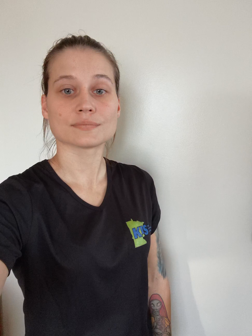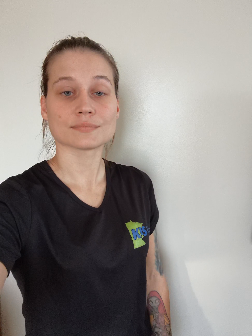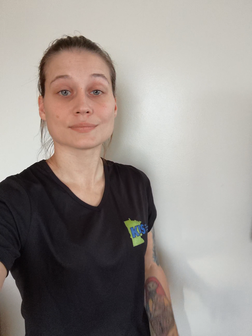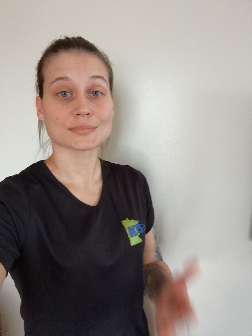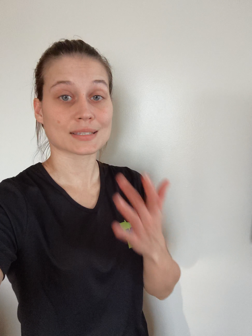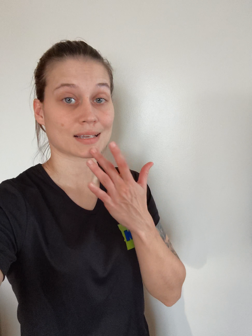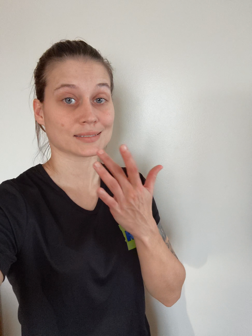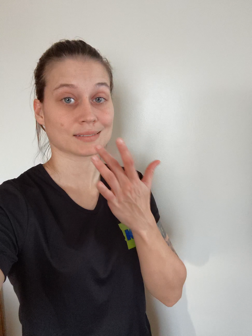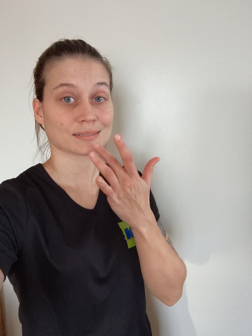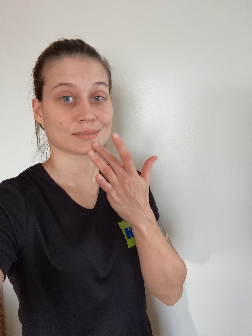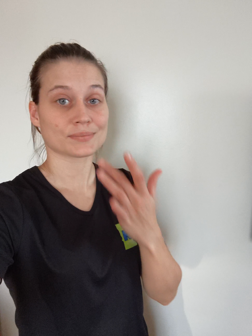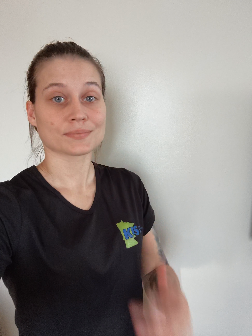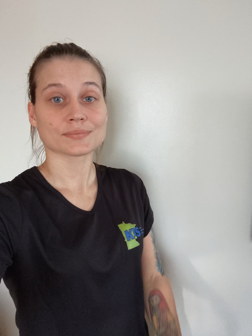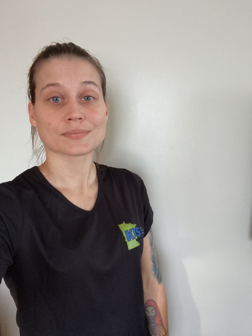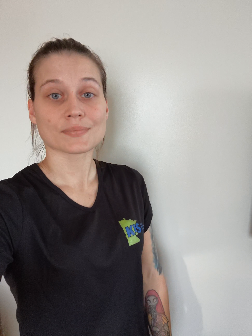taste